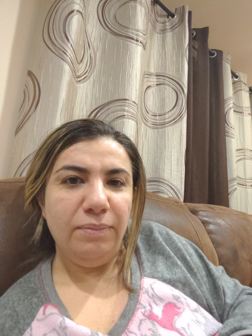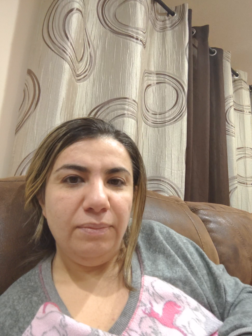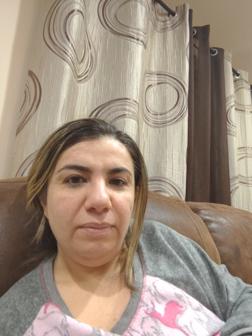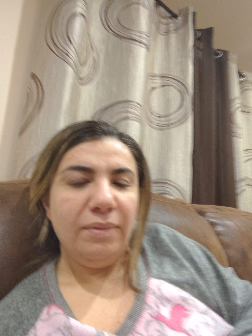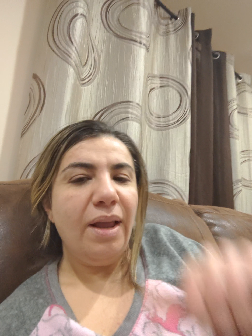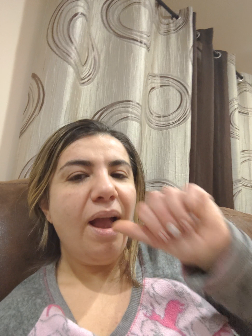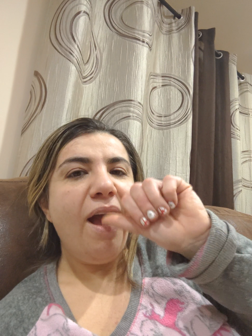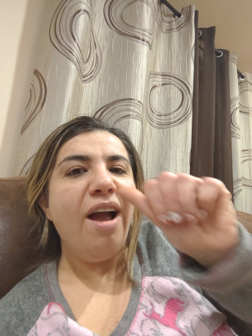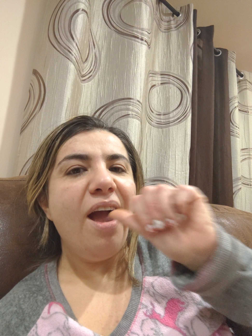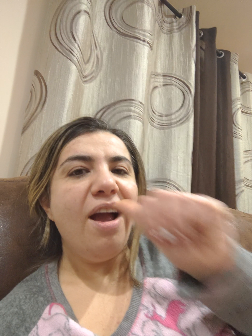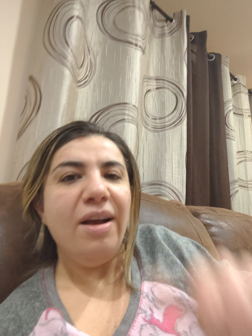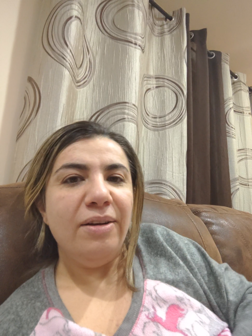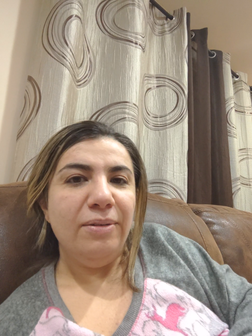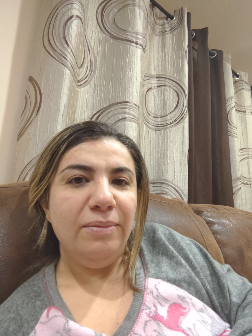nuts